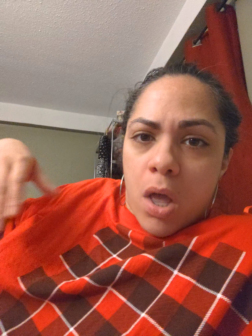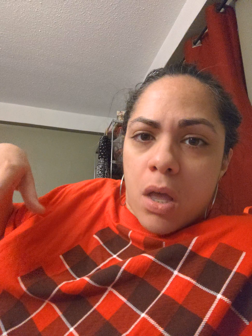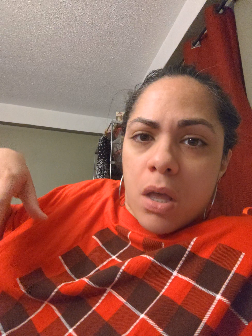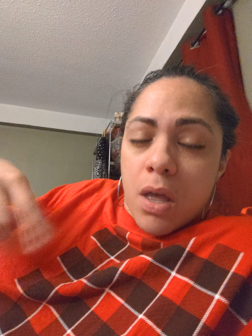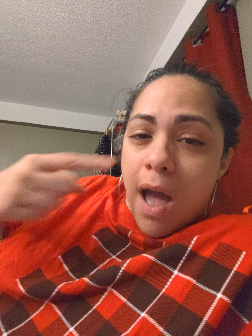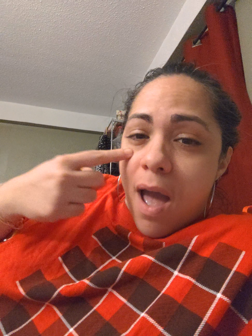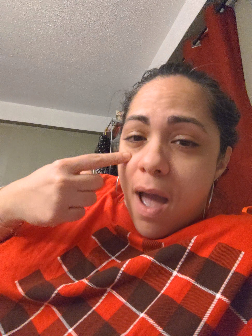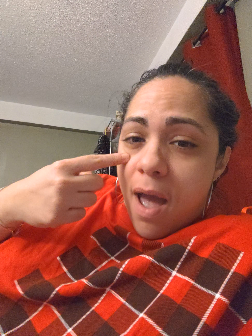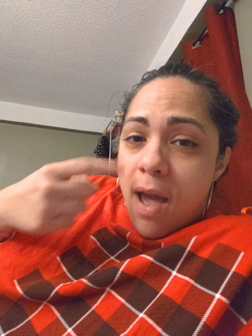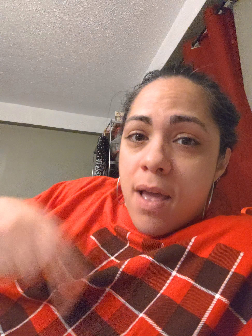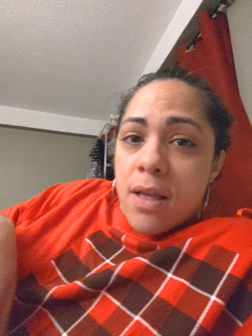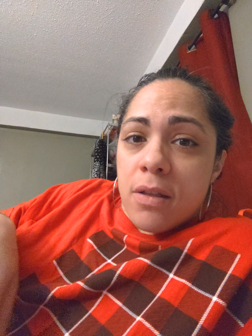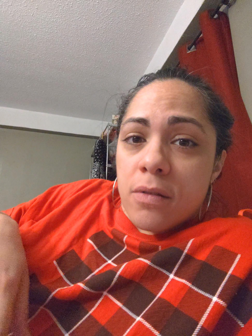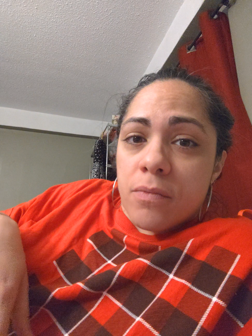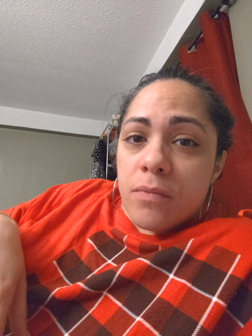eye